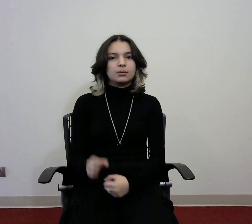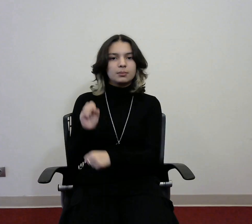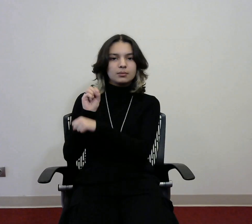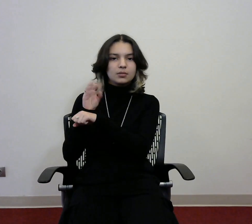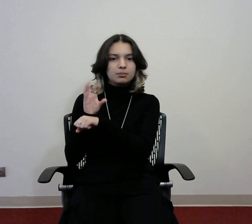çəkmək